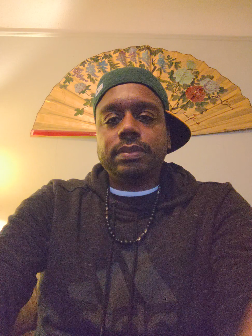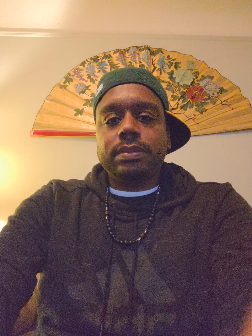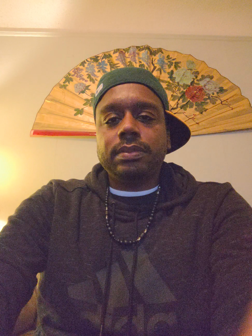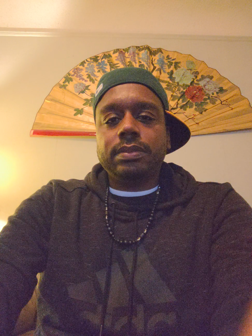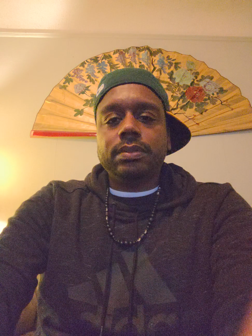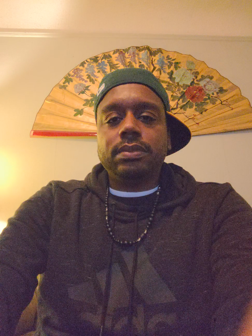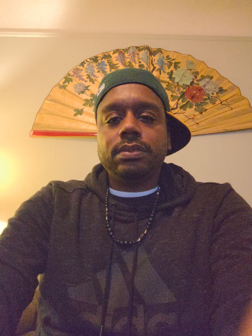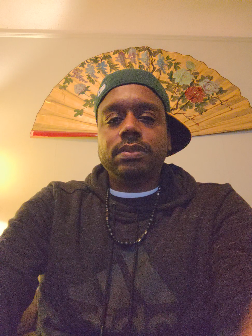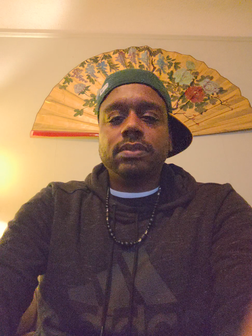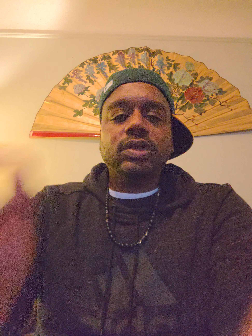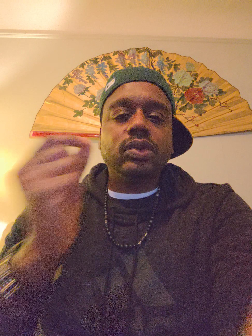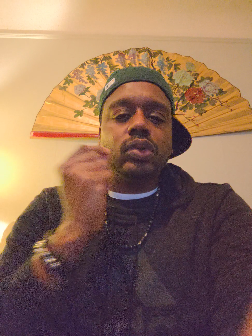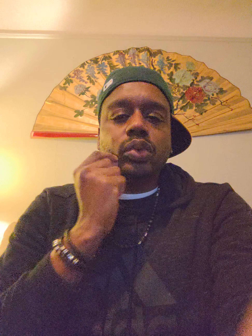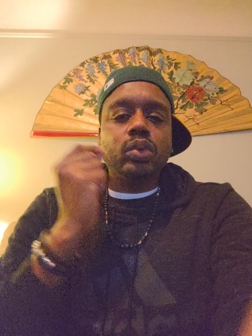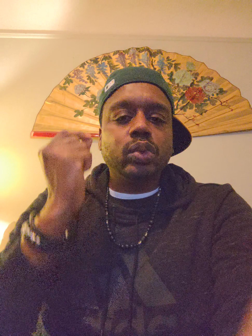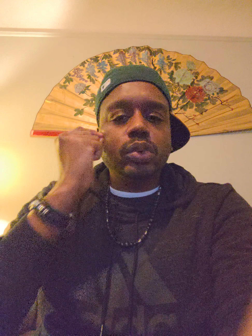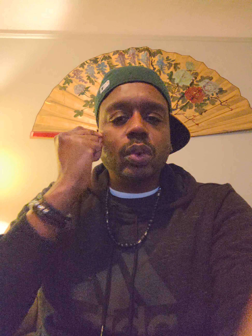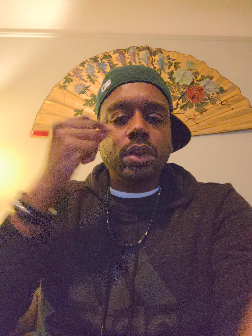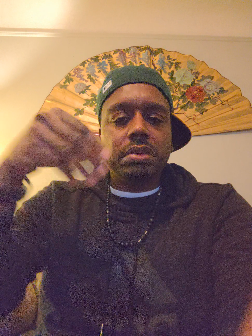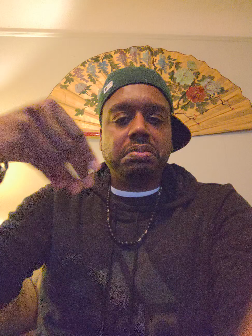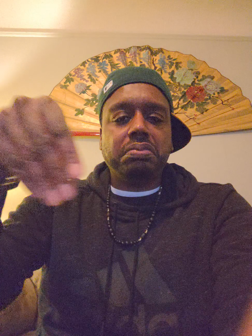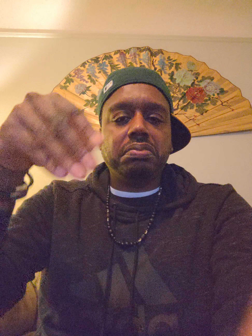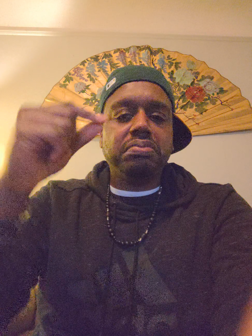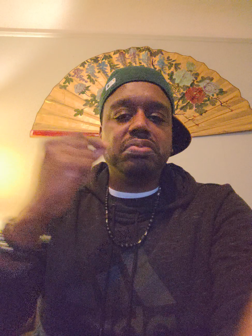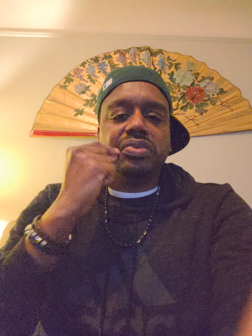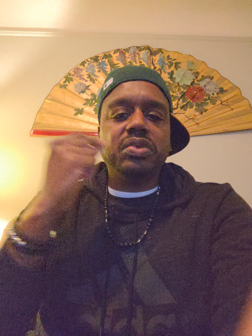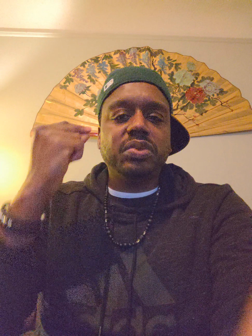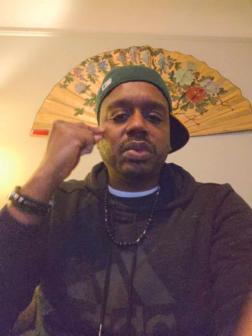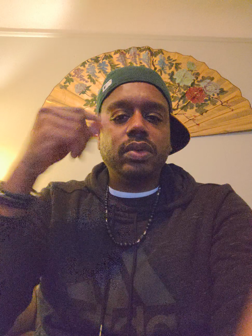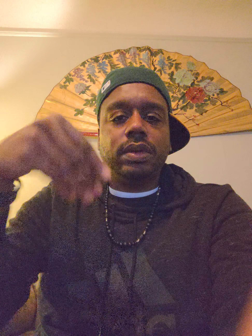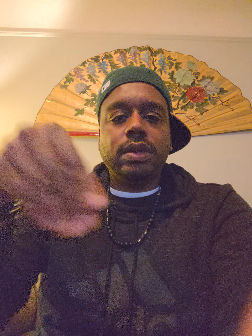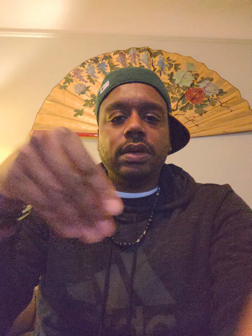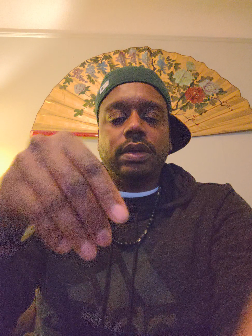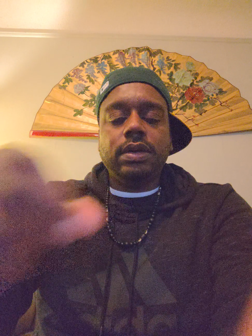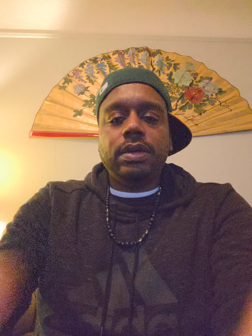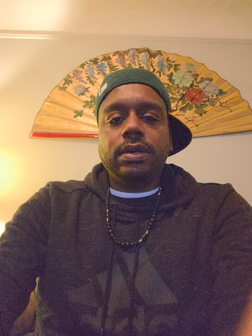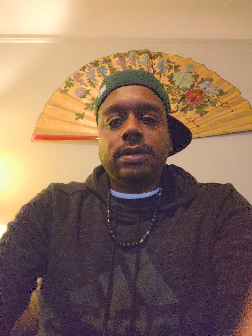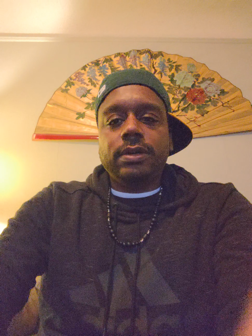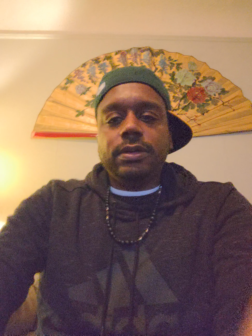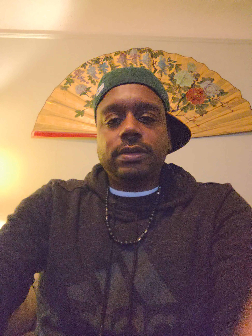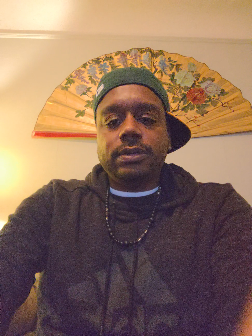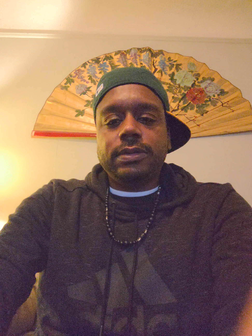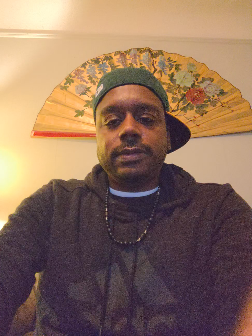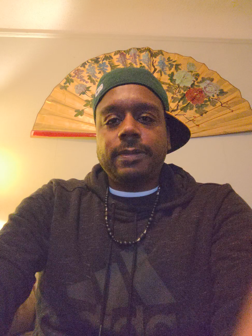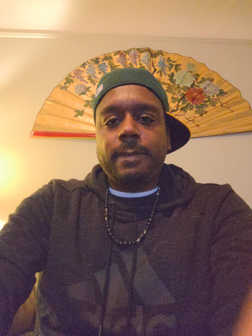store